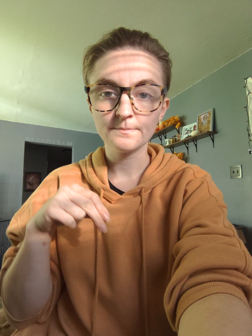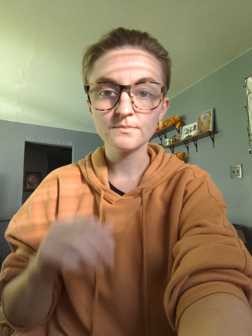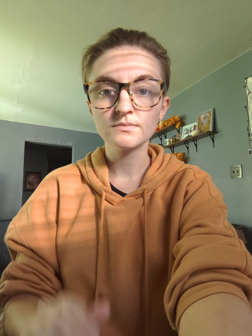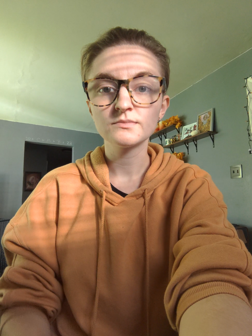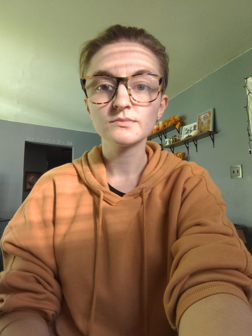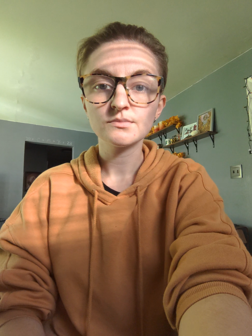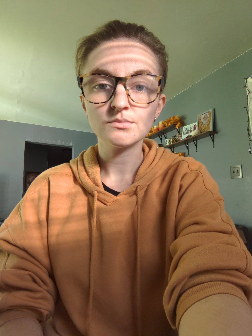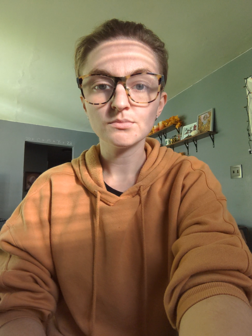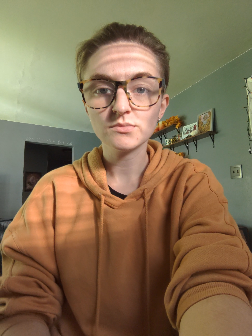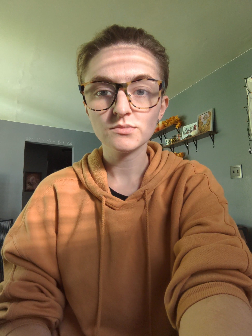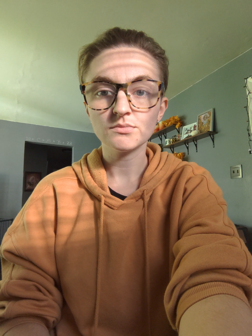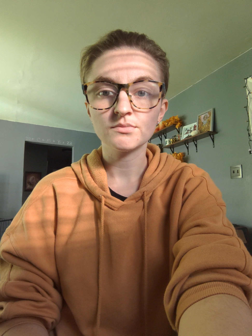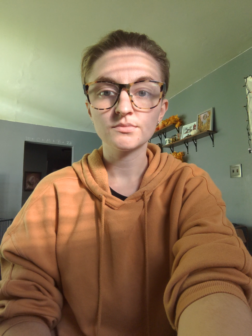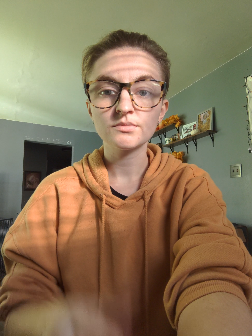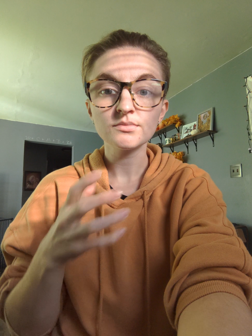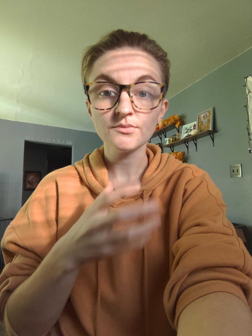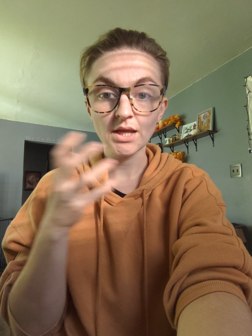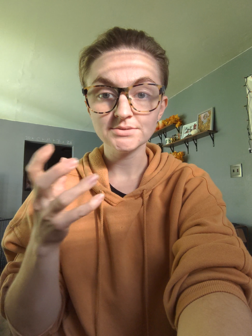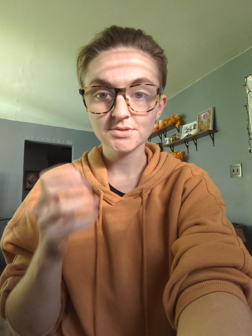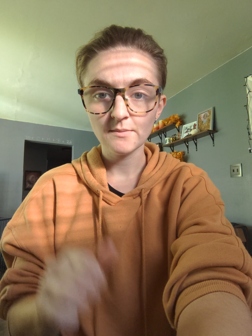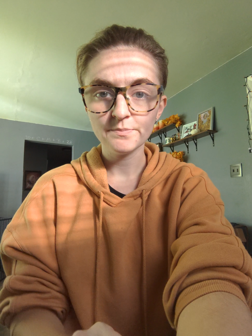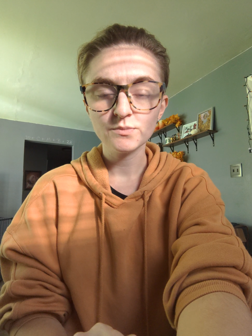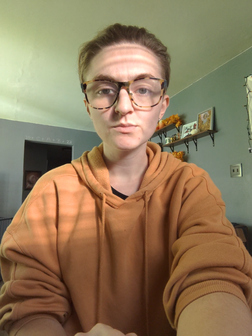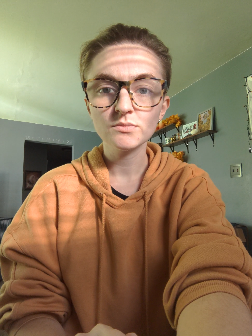a lot